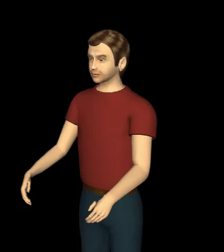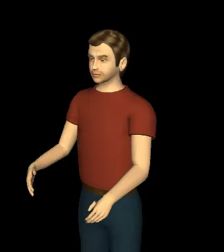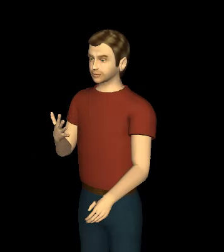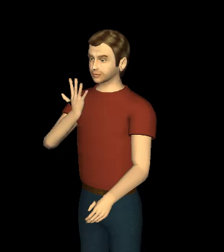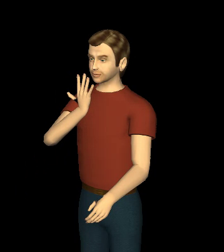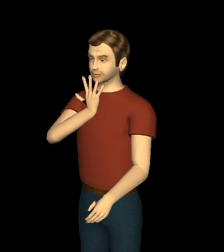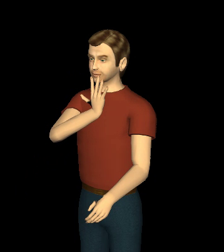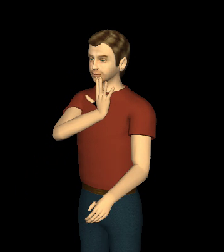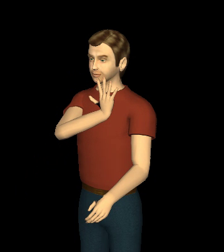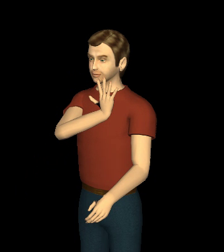لطيف